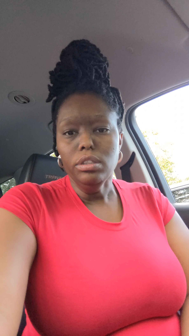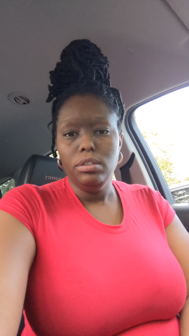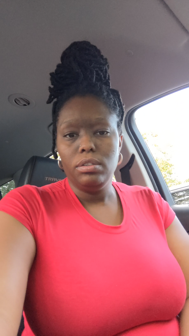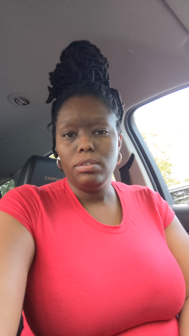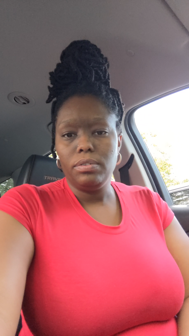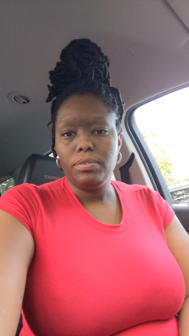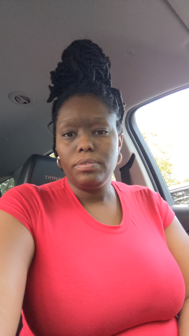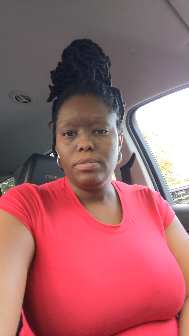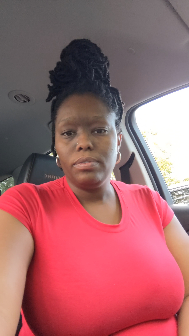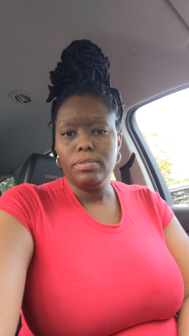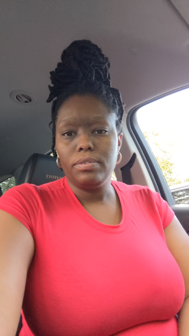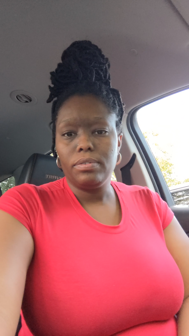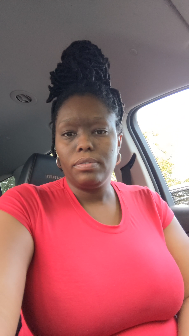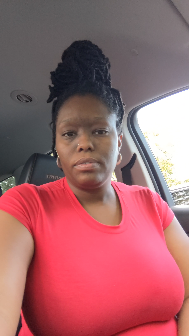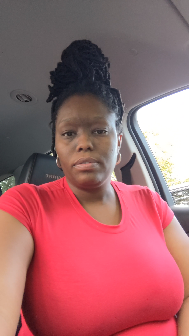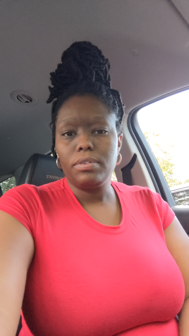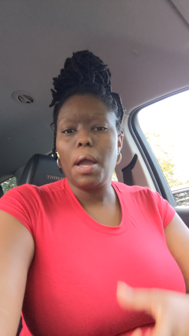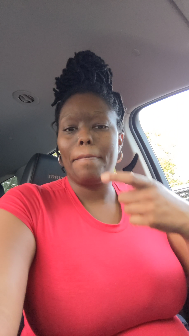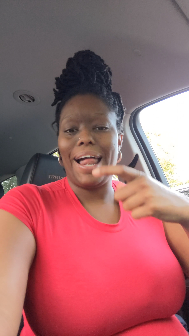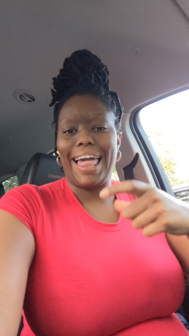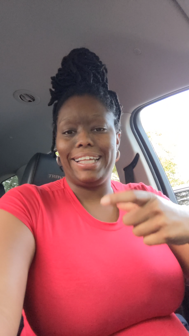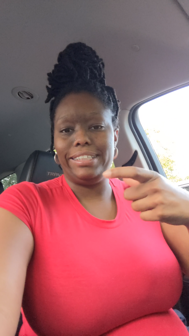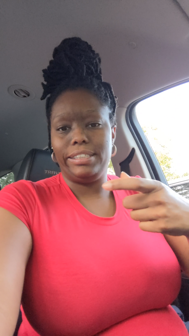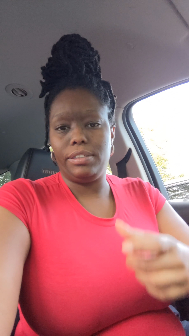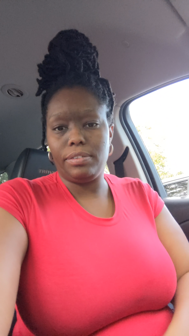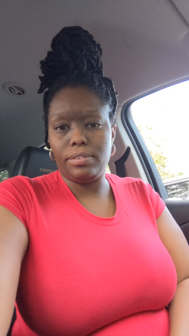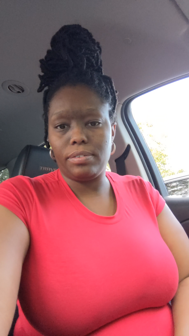plate